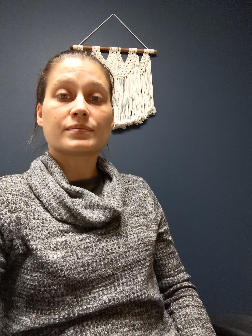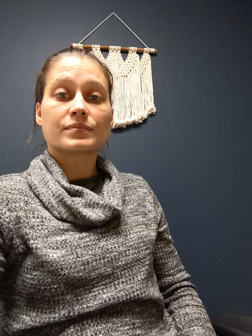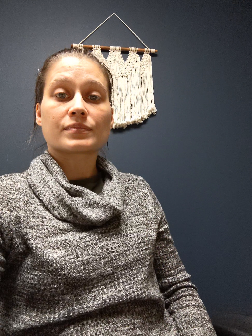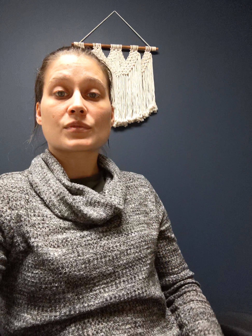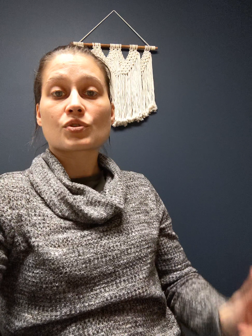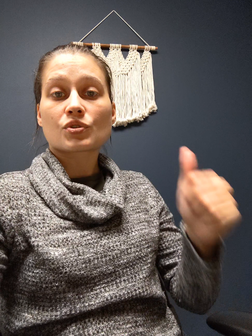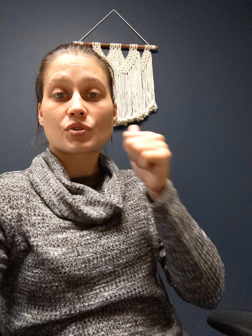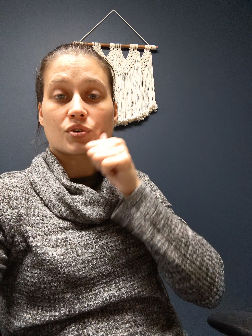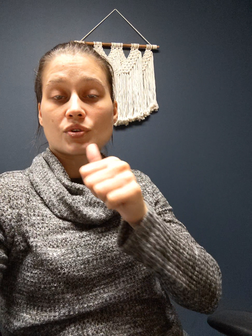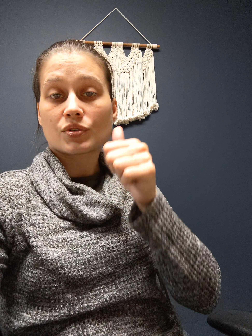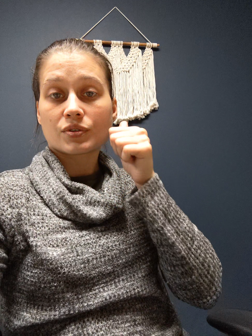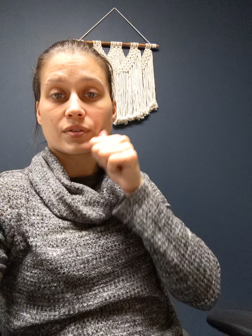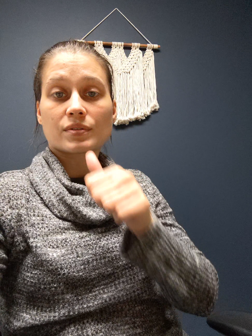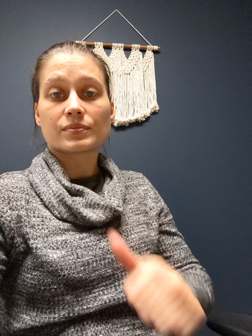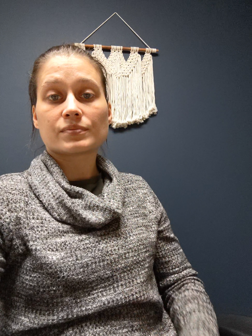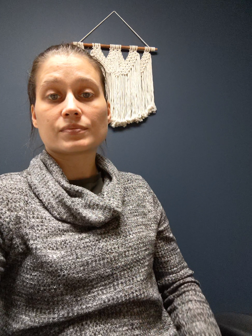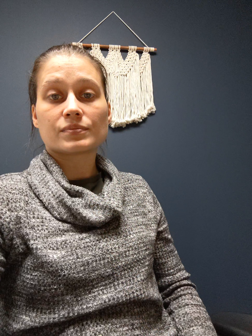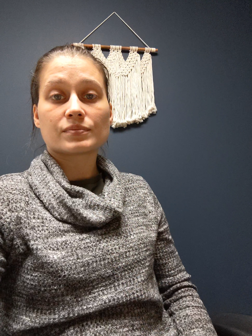girl